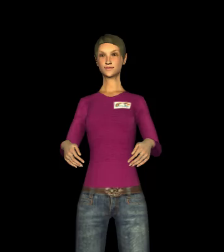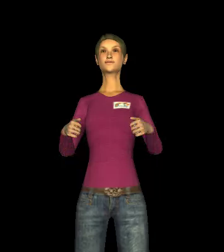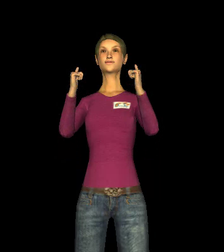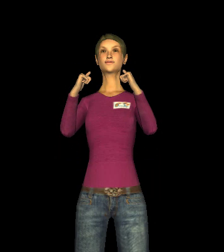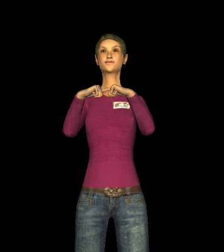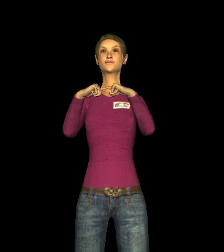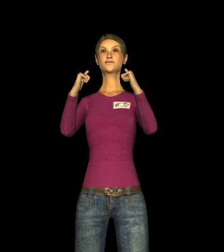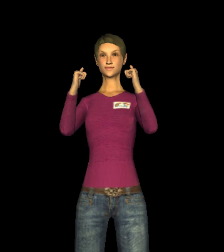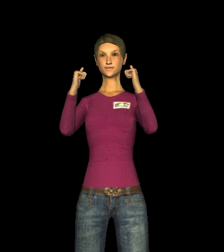حسنا